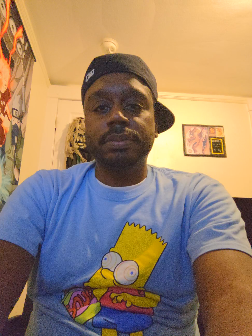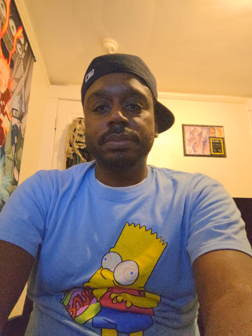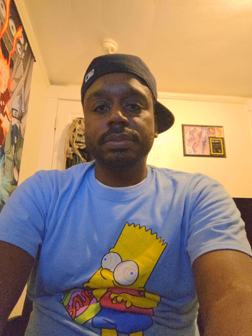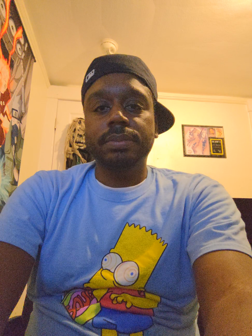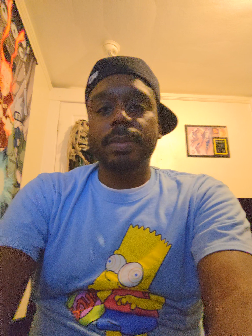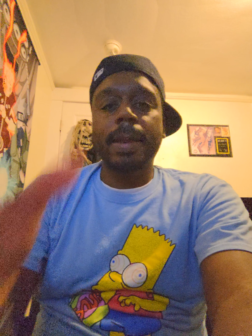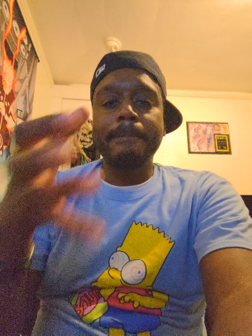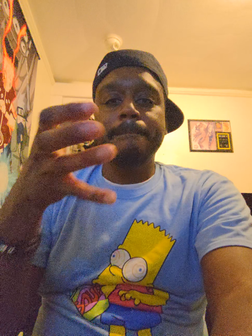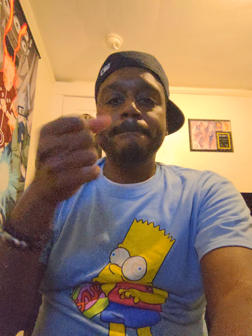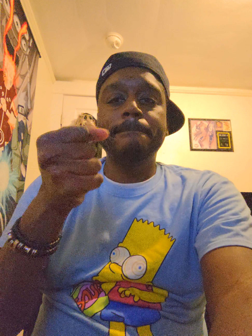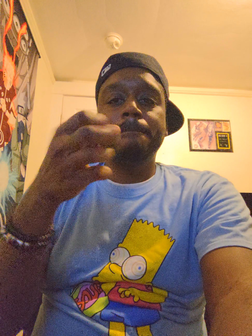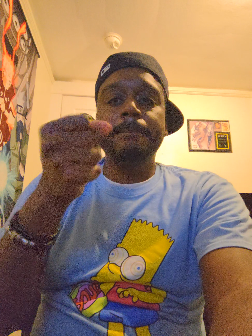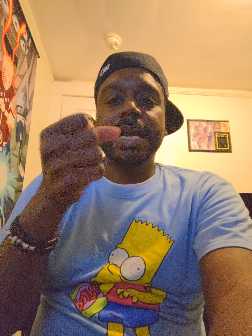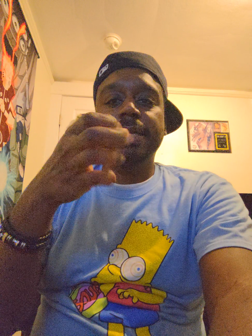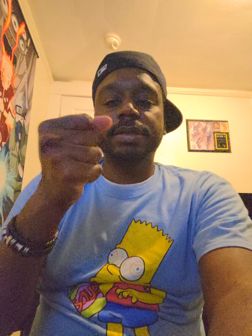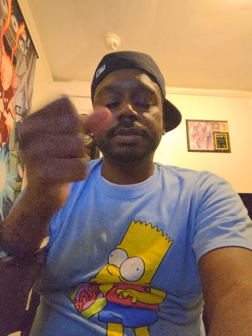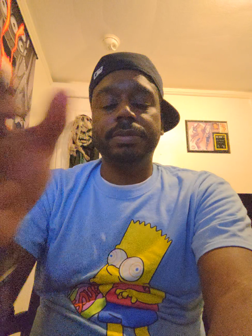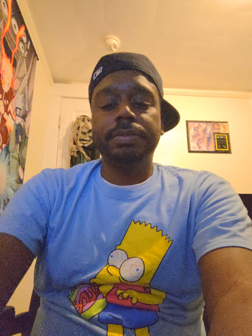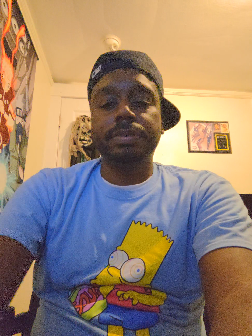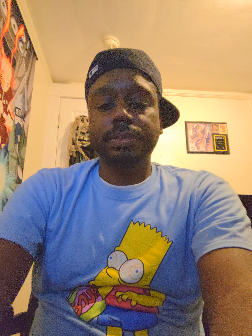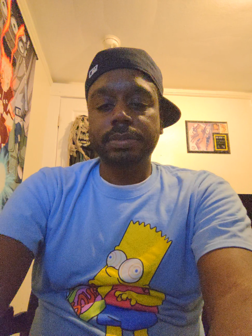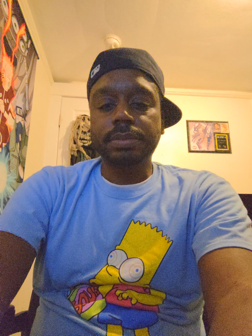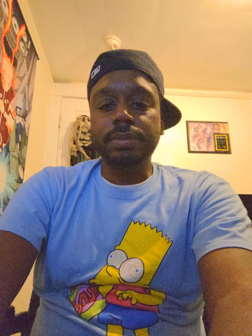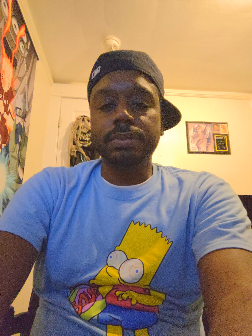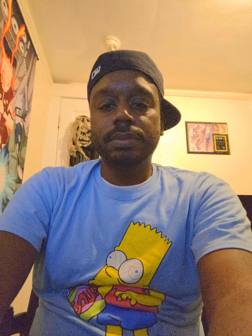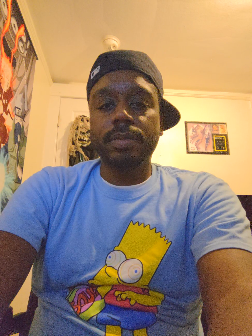milk